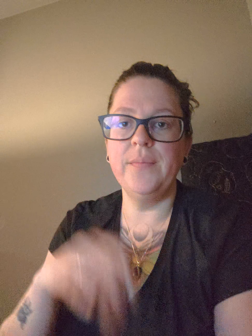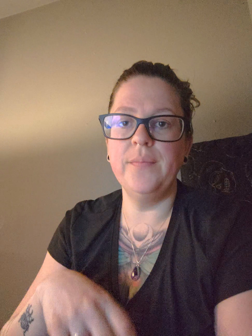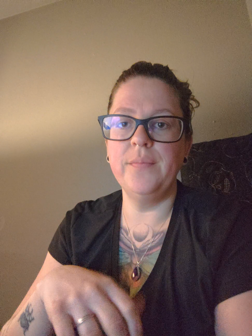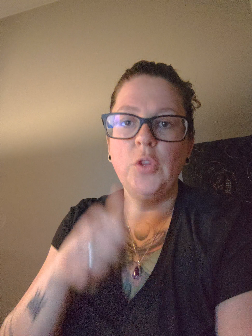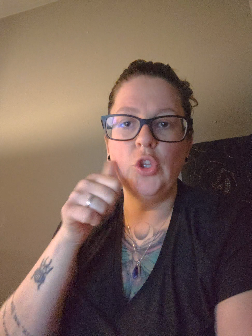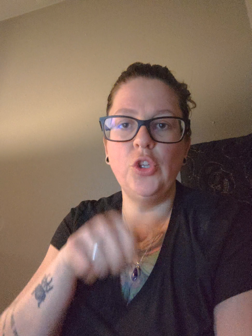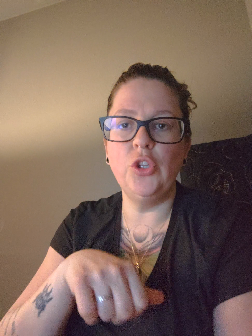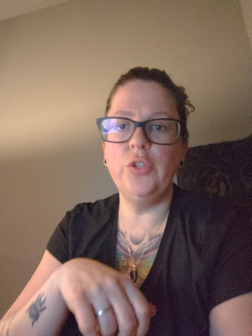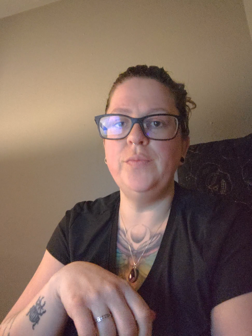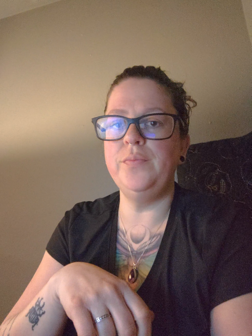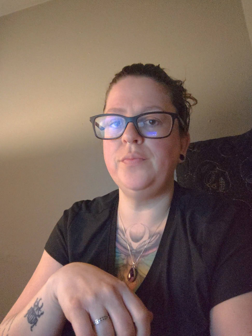girl